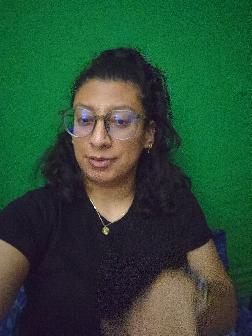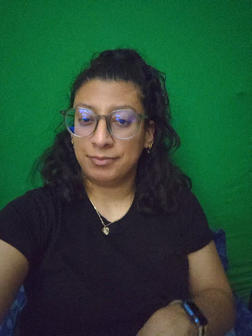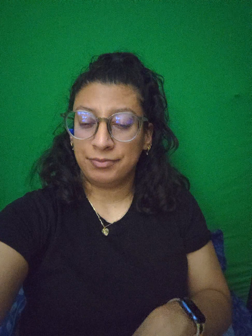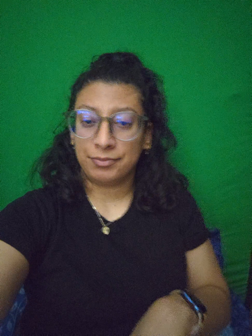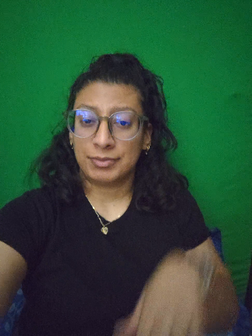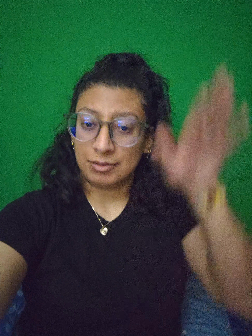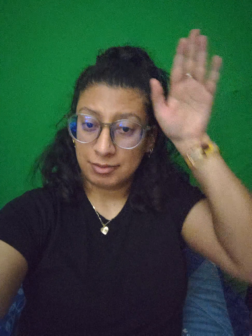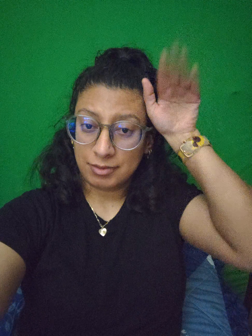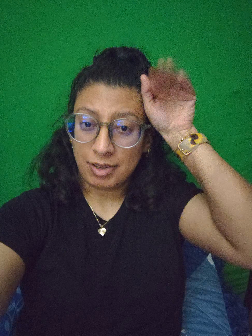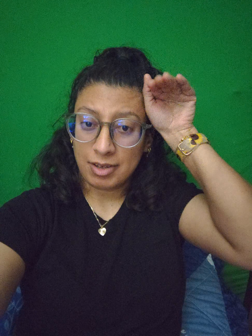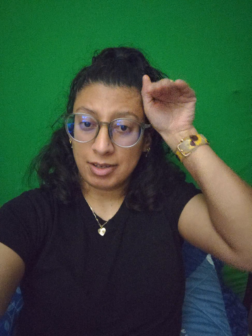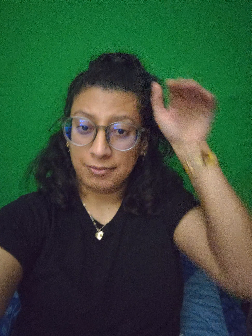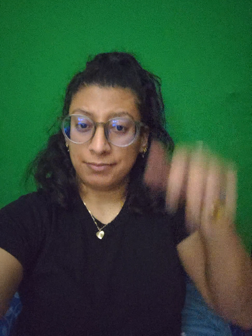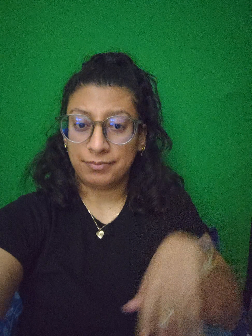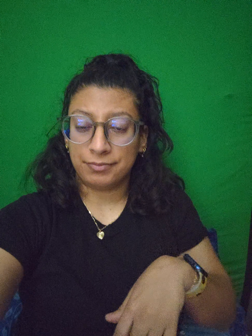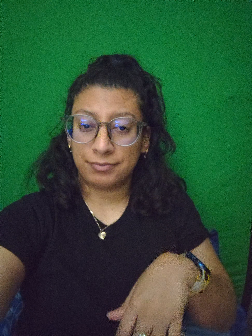donkey